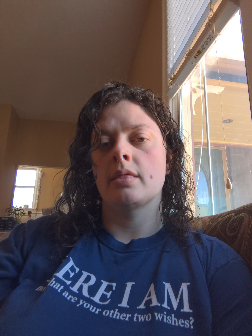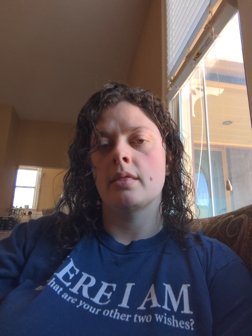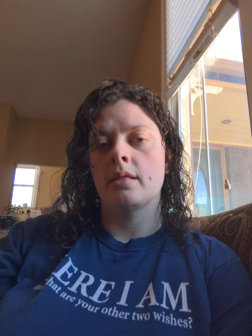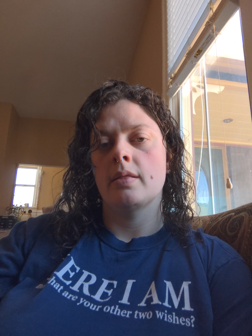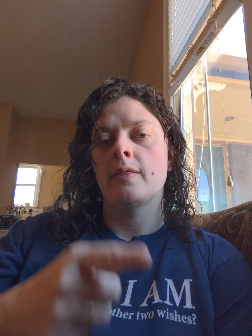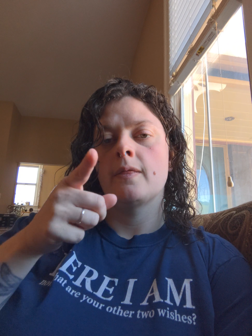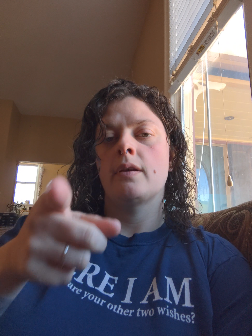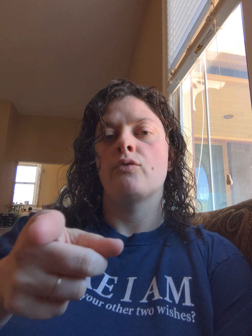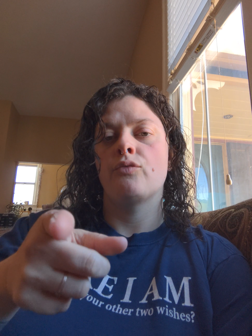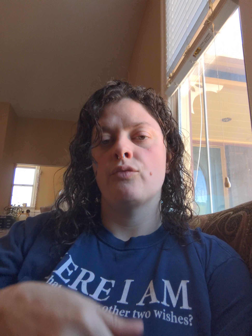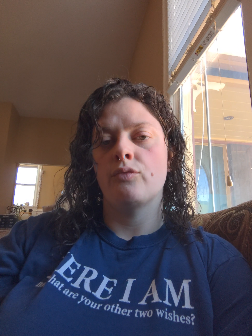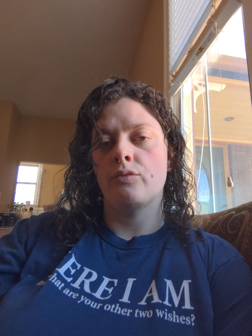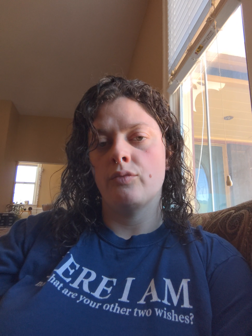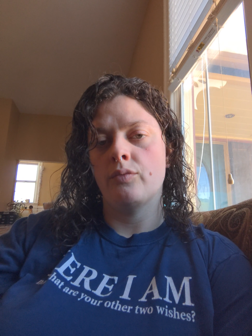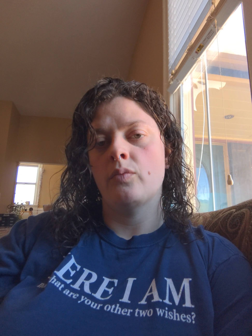there